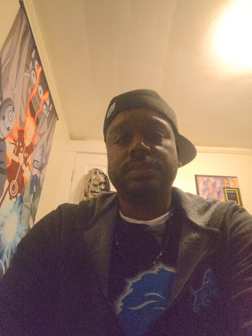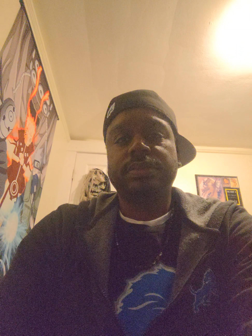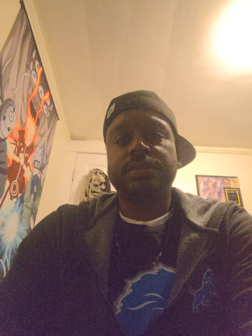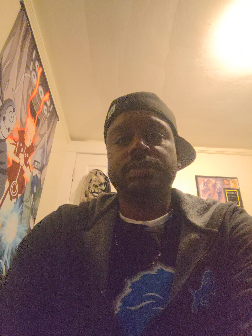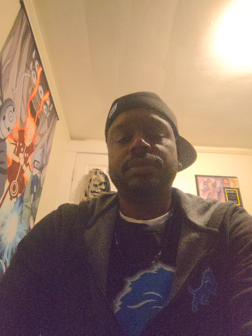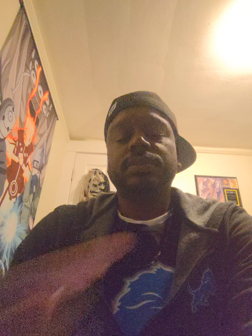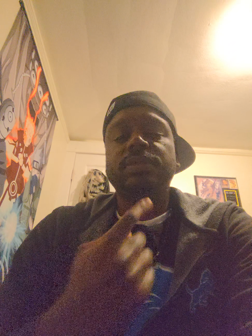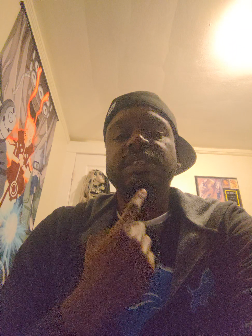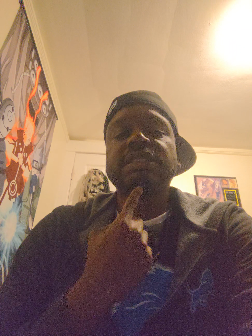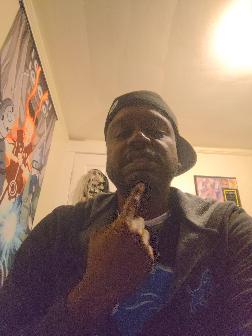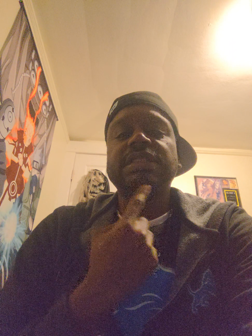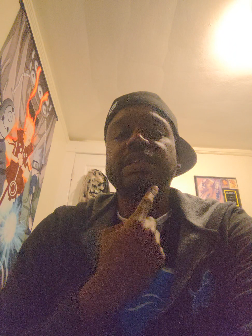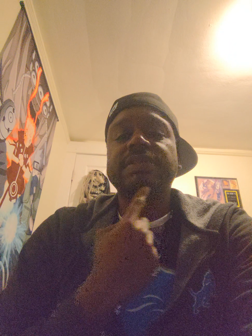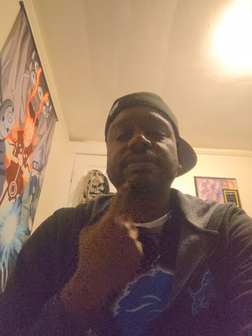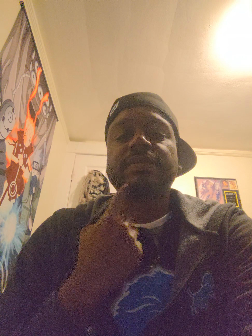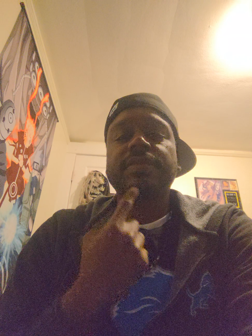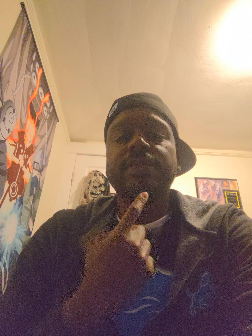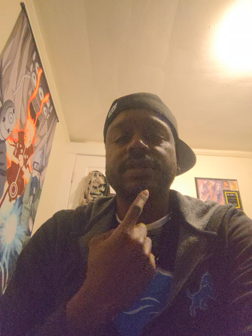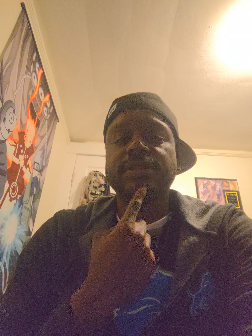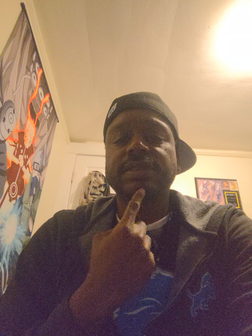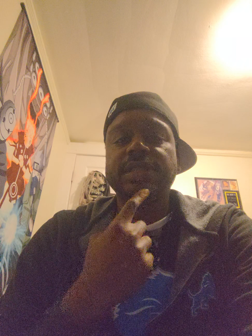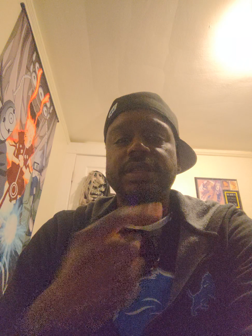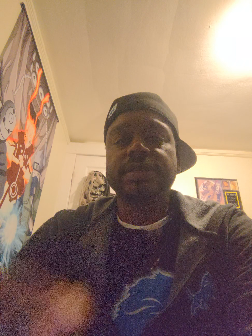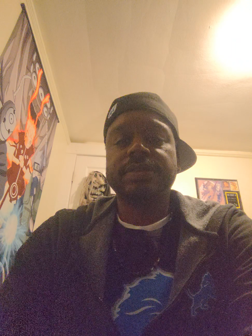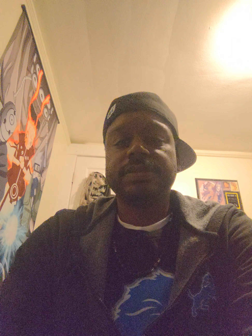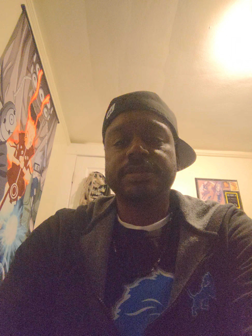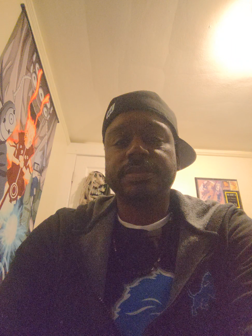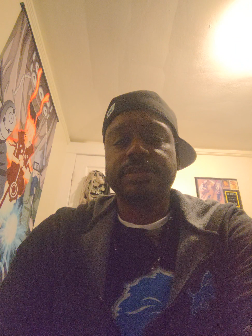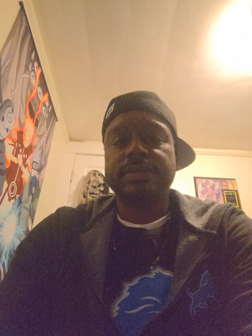chin